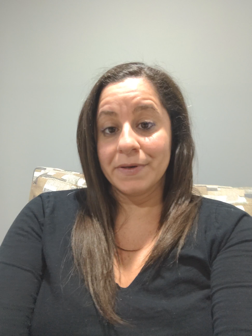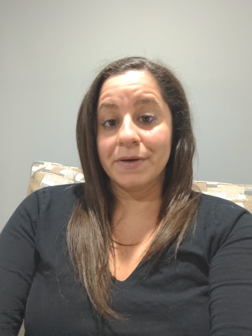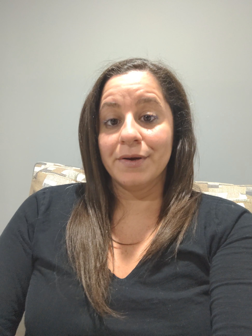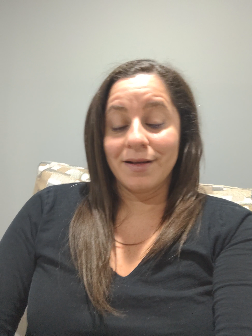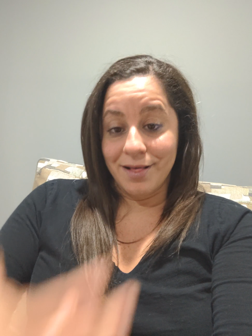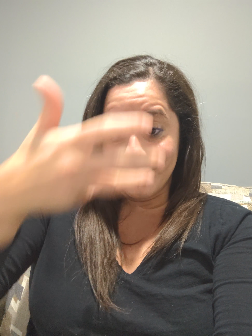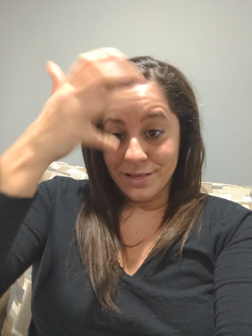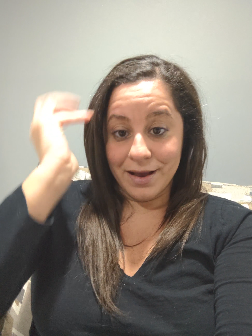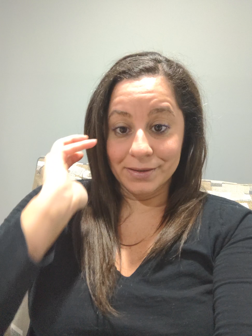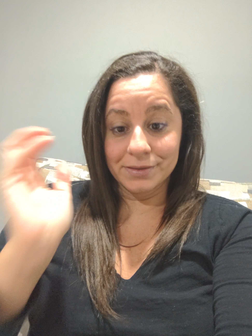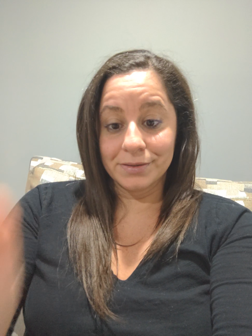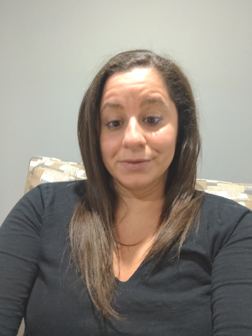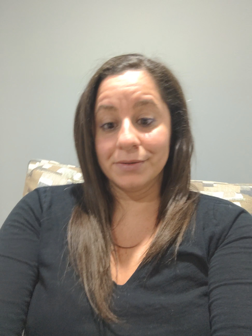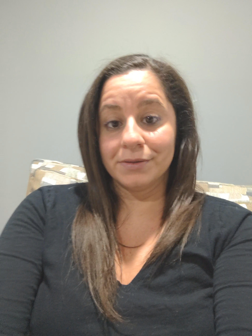lion